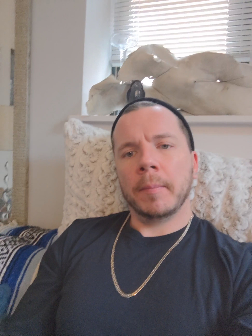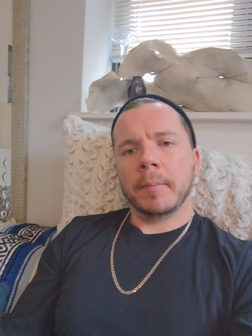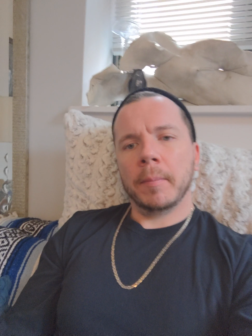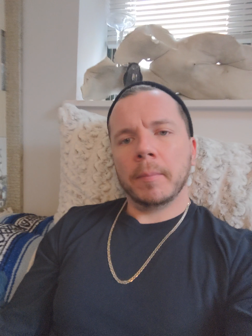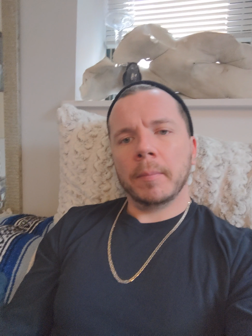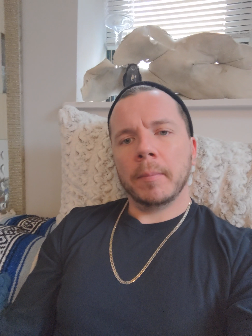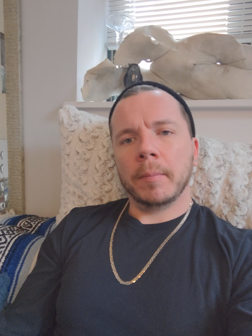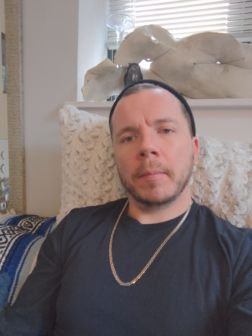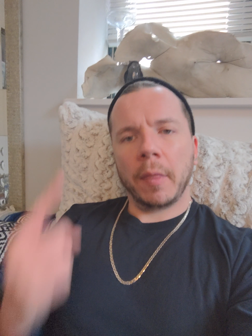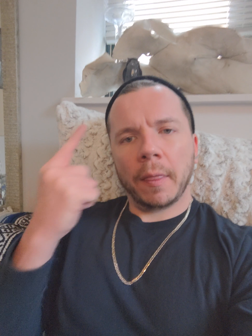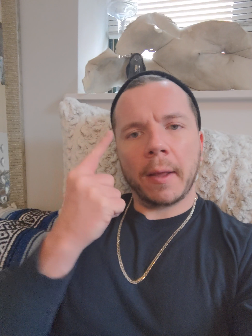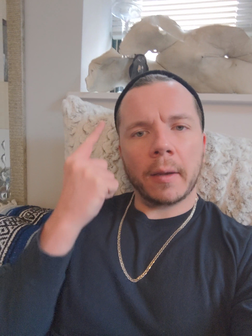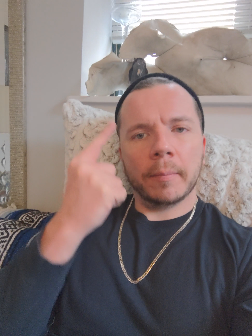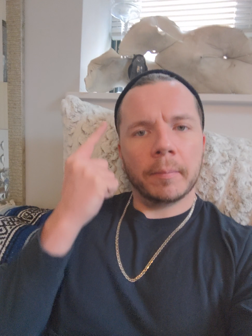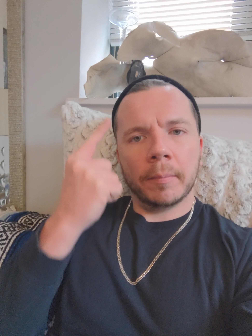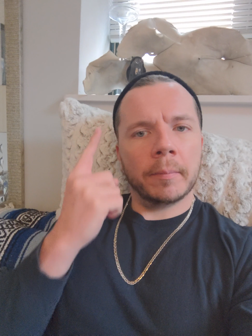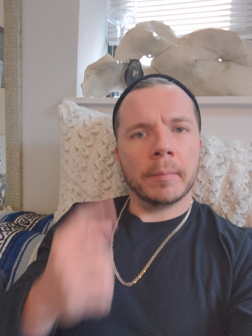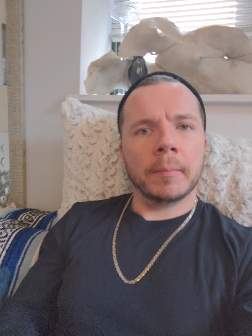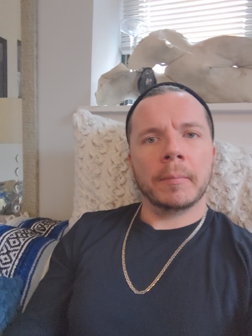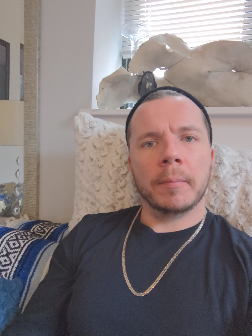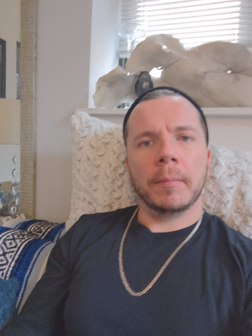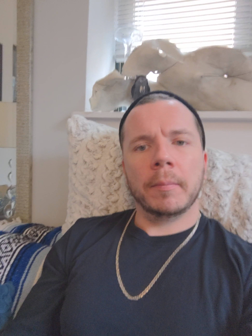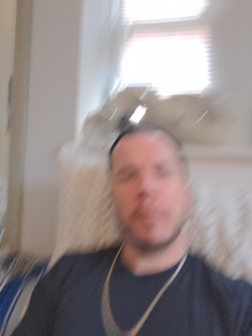think